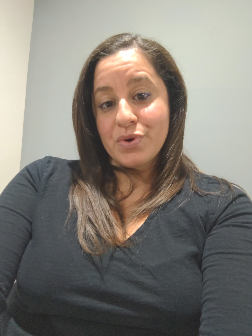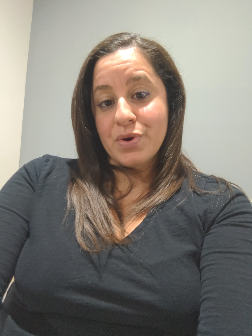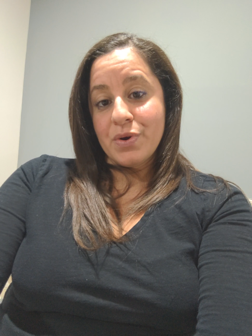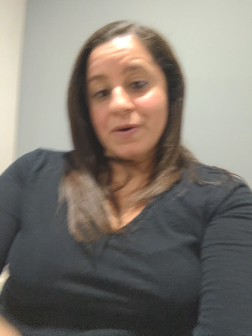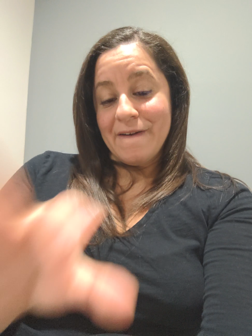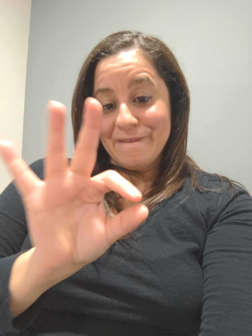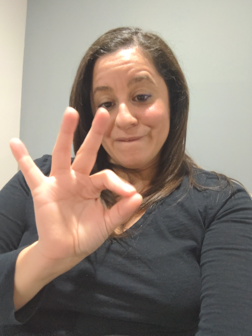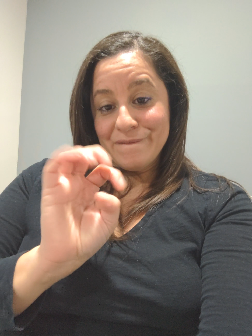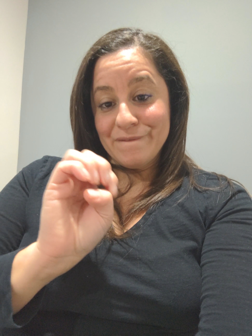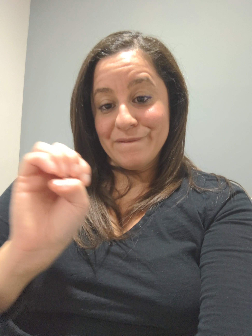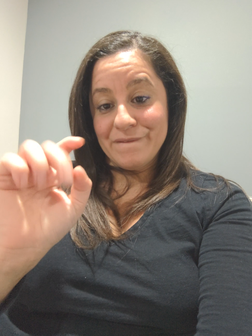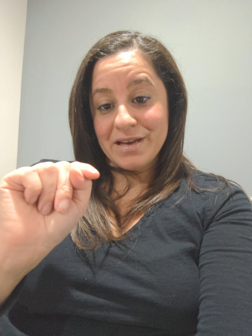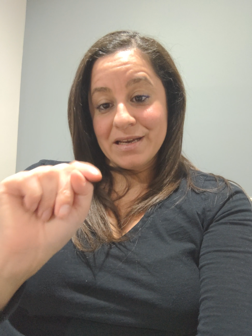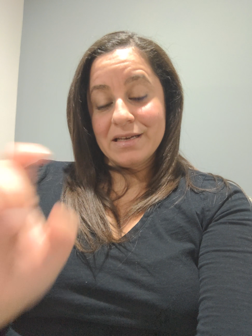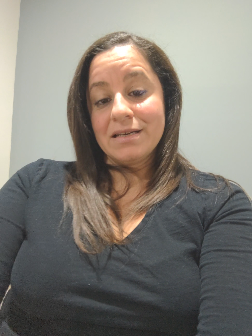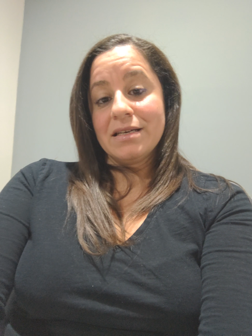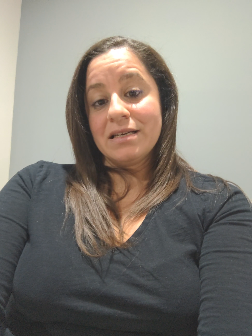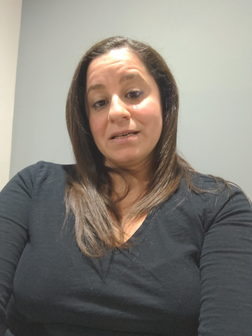feet